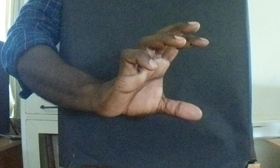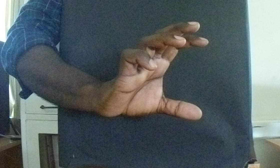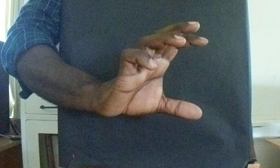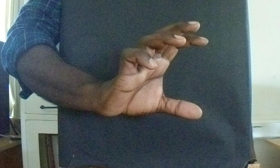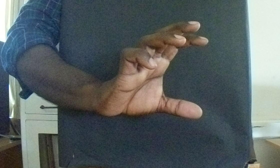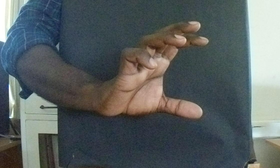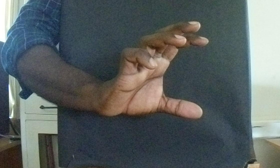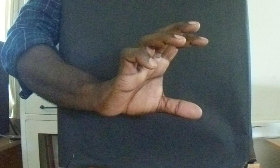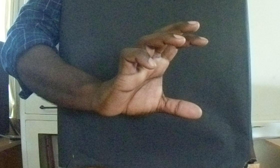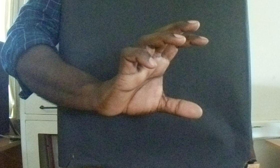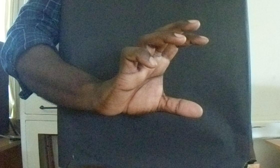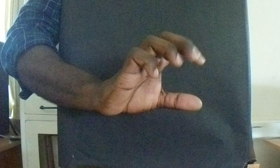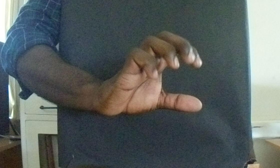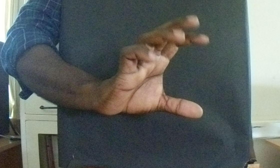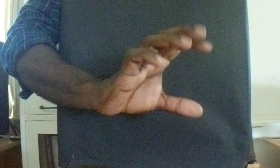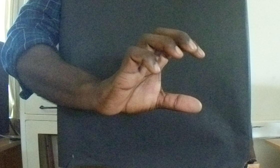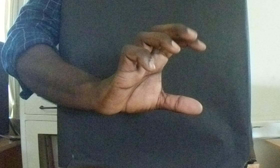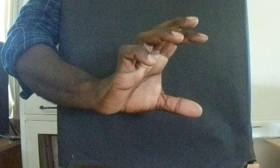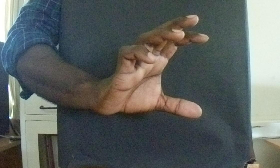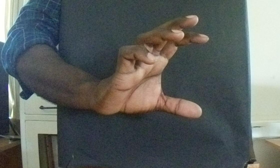pain